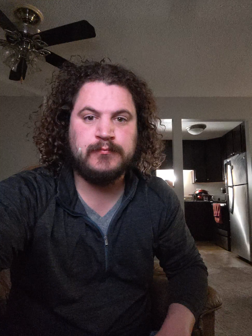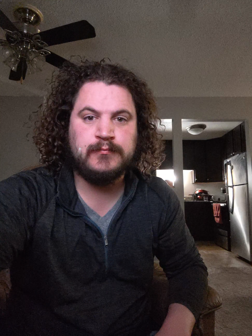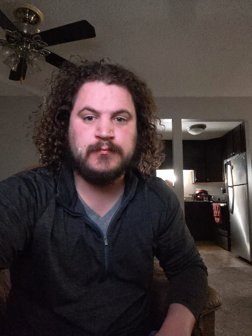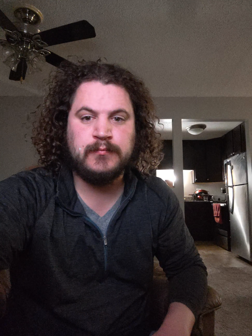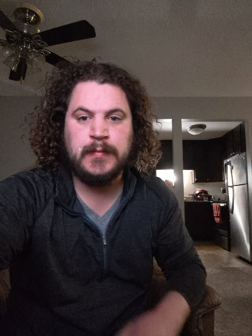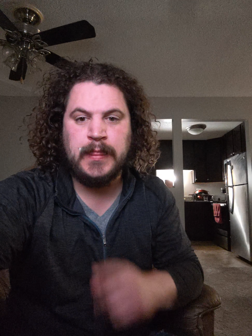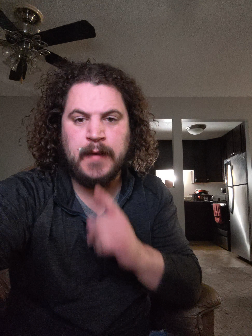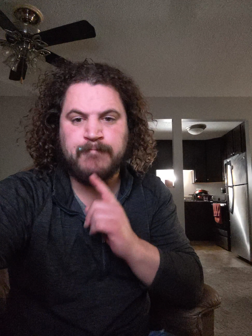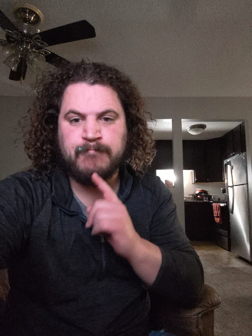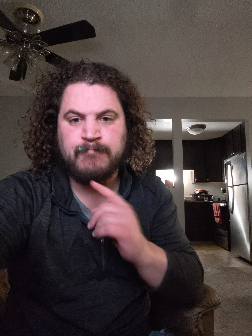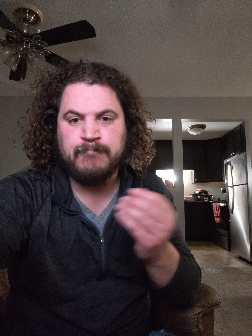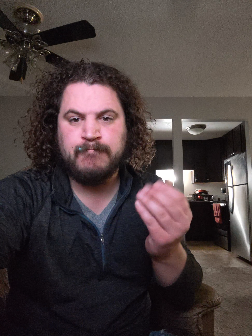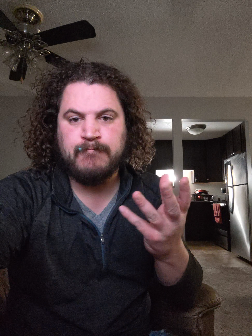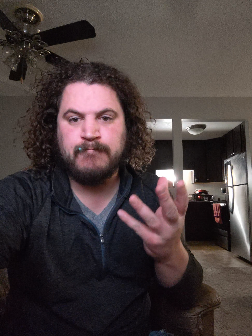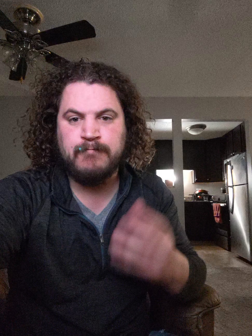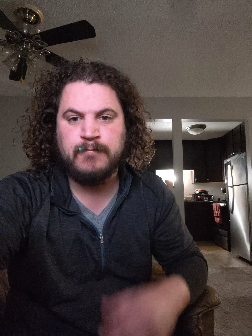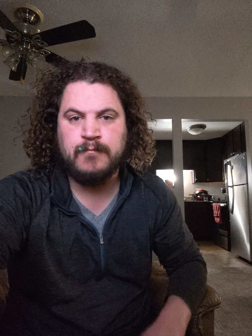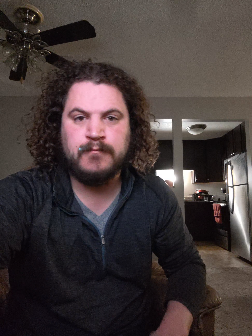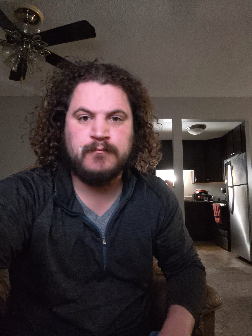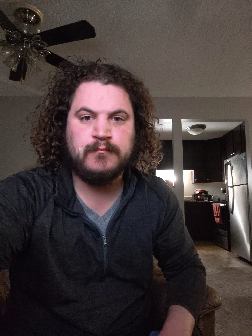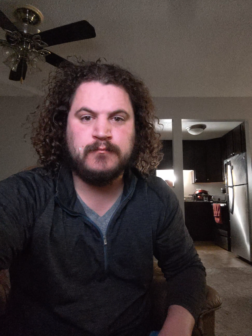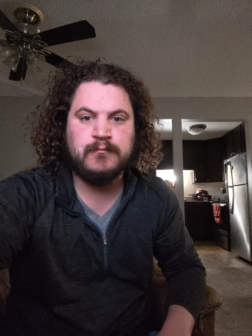lamp